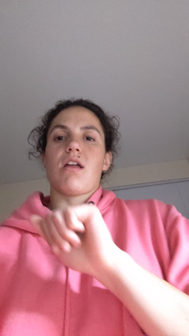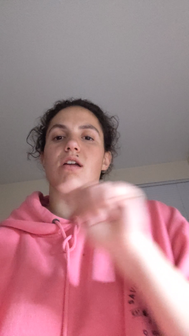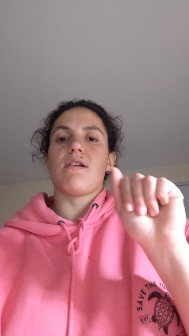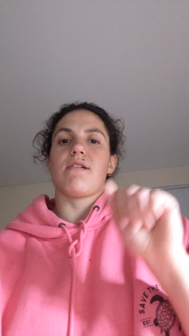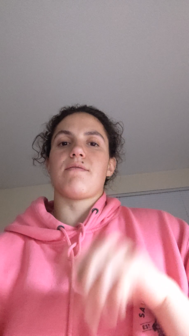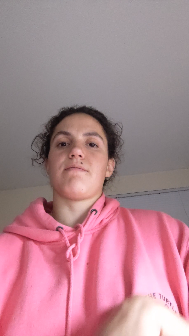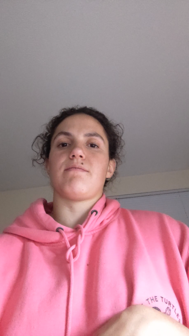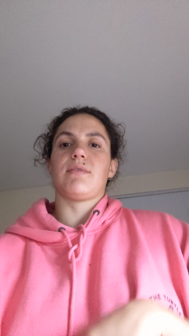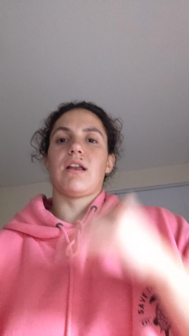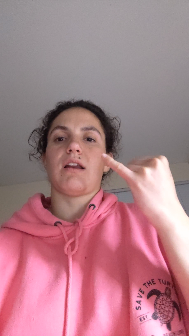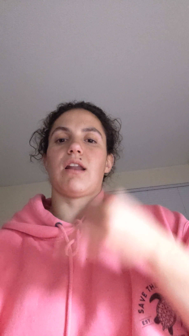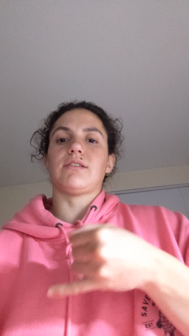last